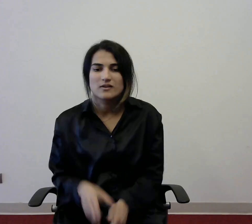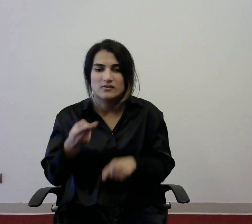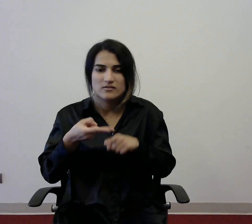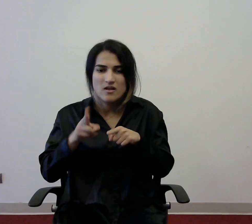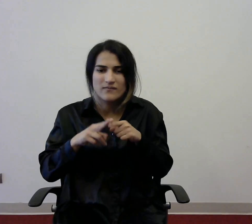bu